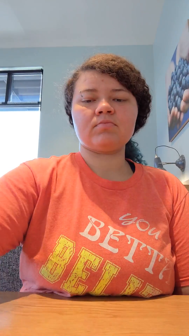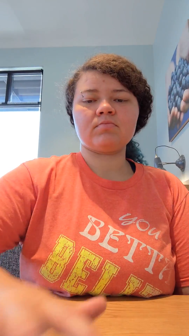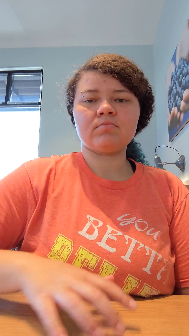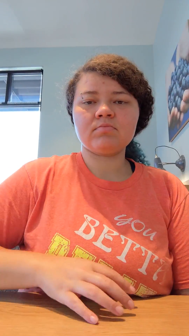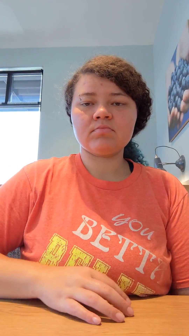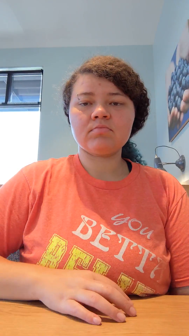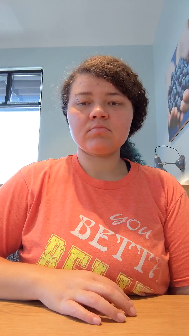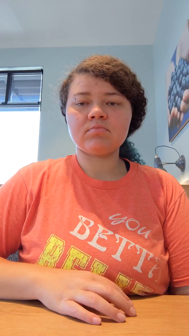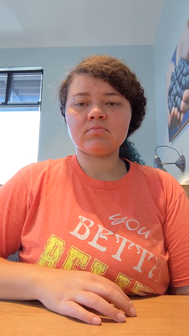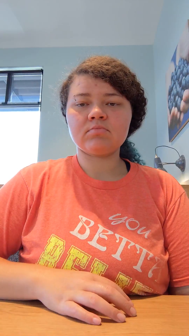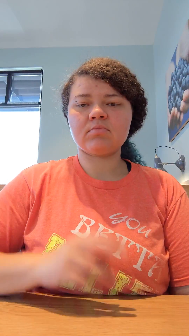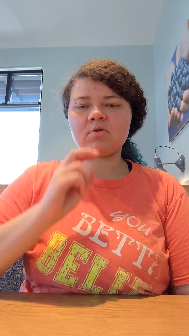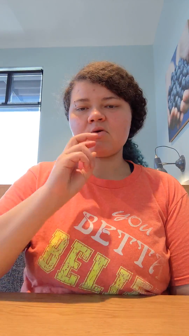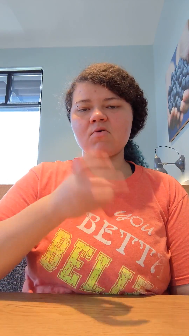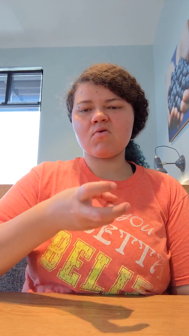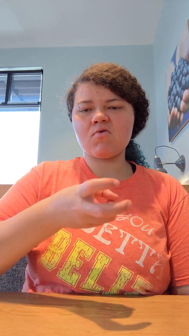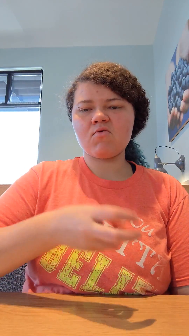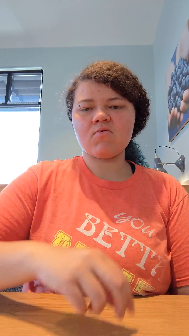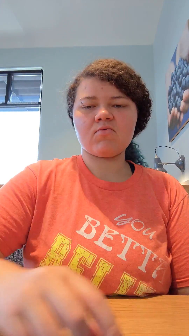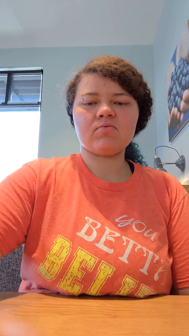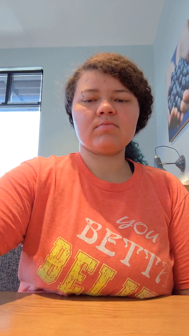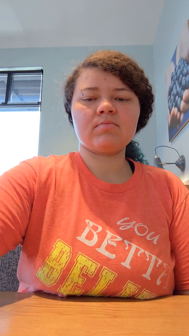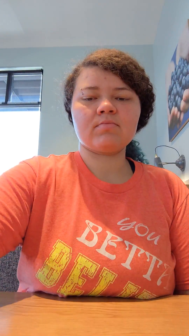hard